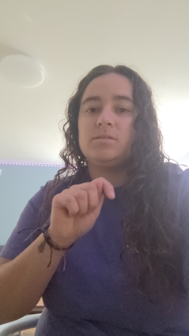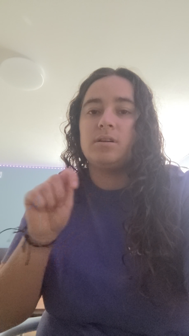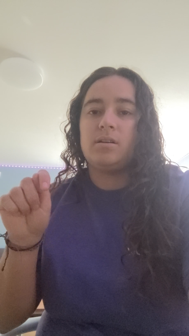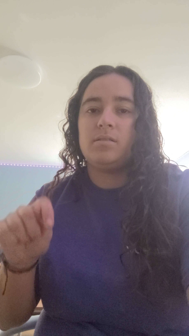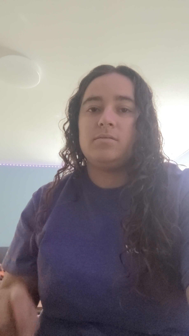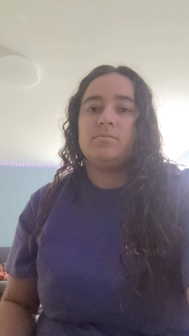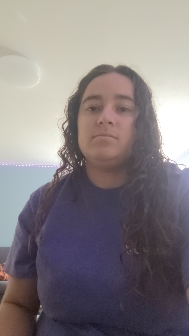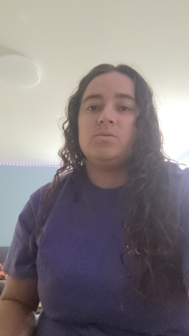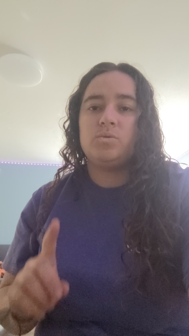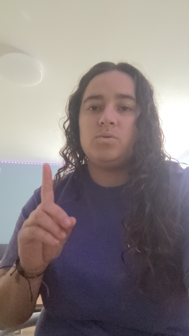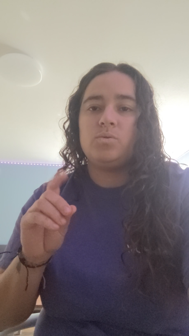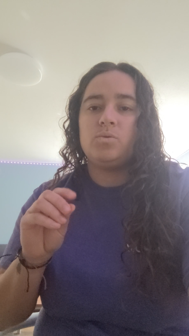do